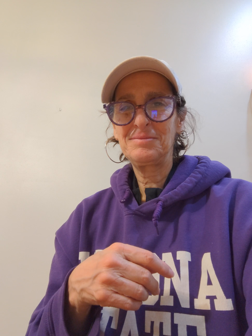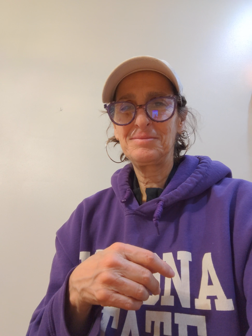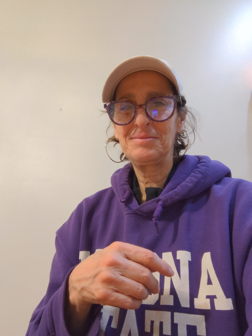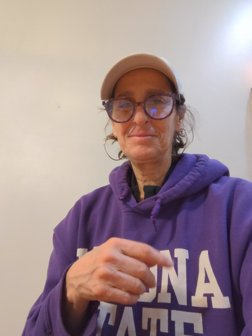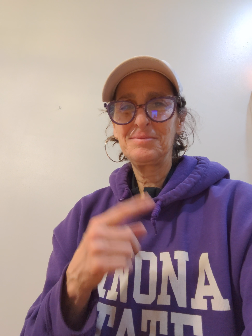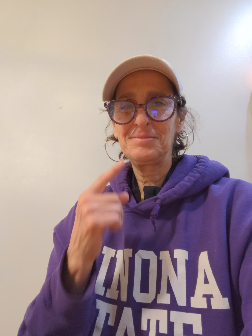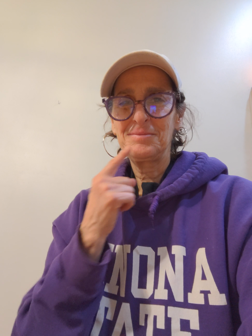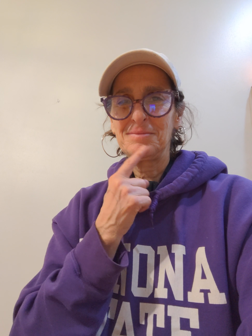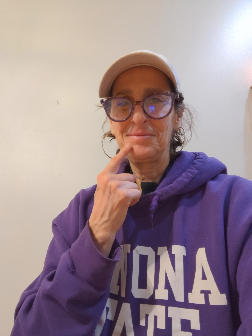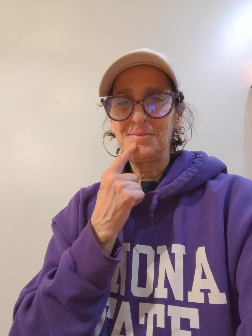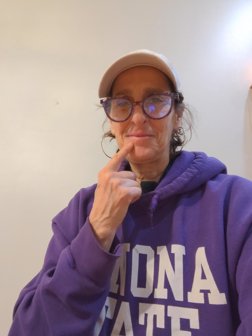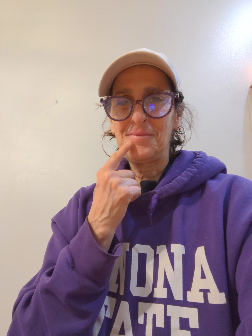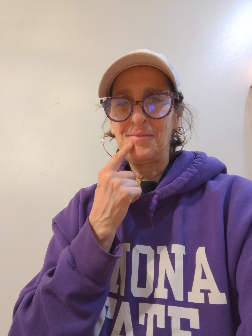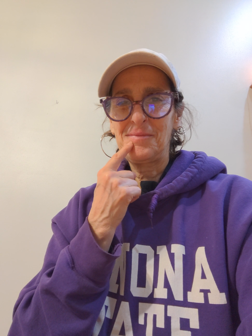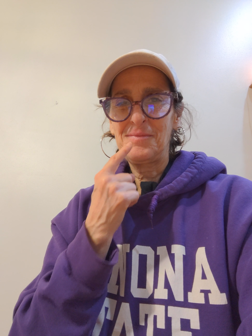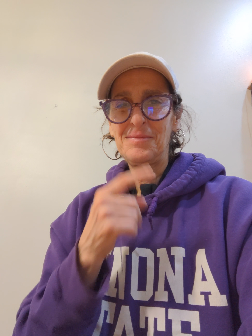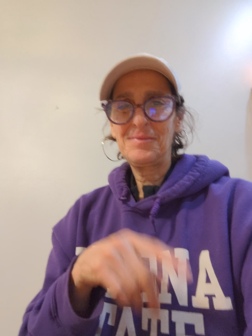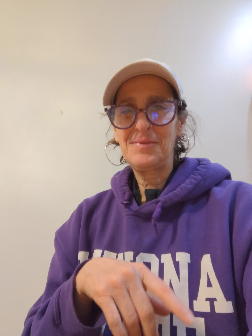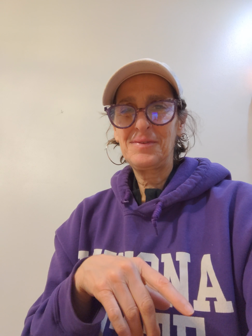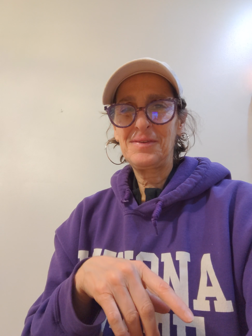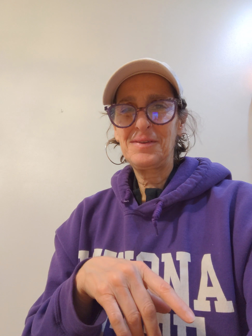tooth